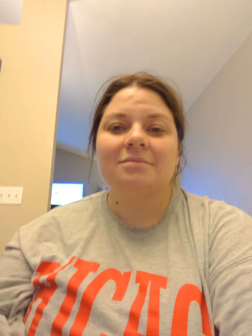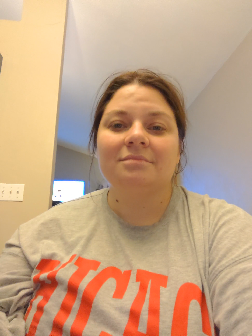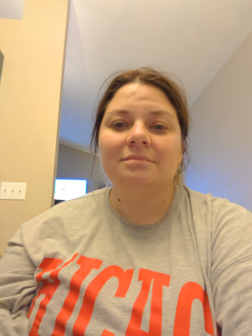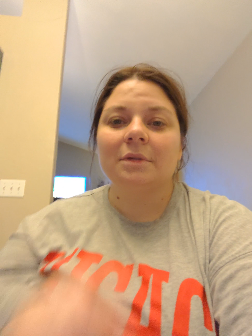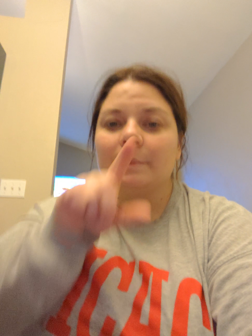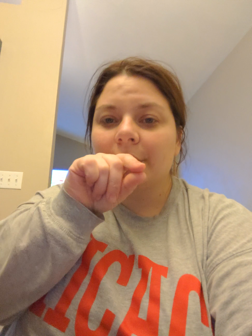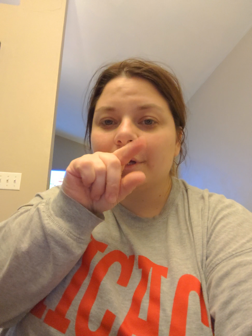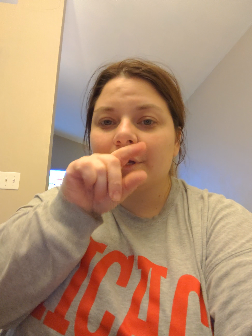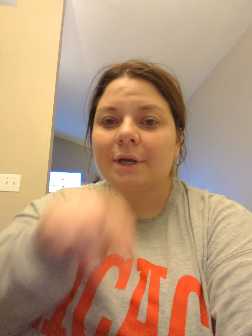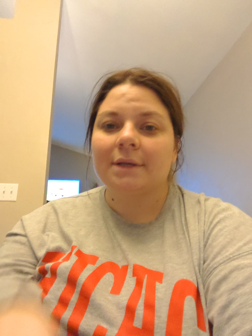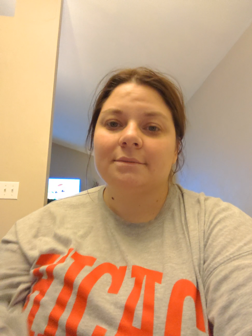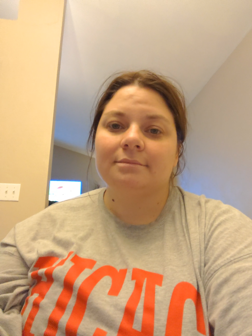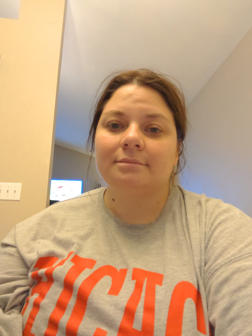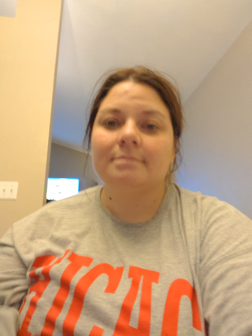bird